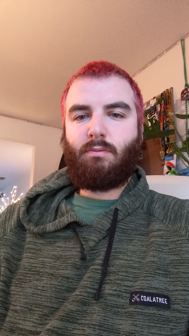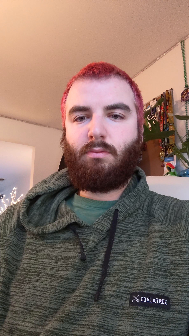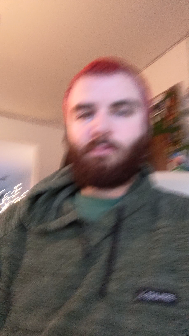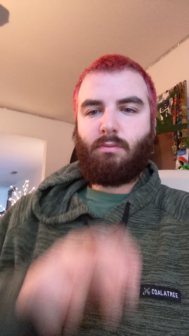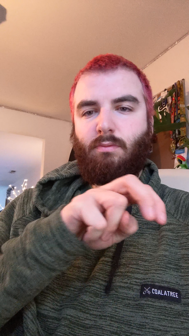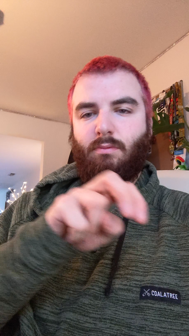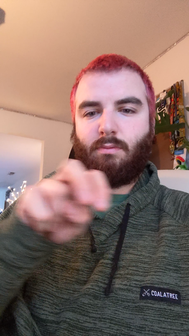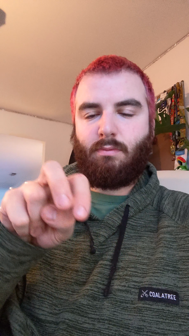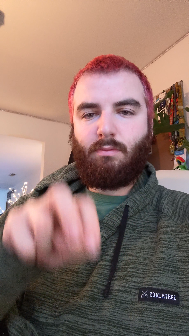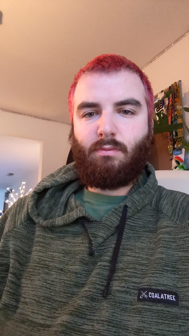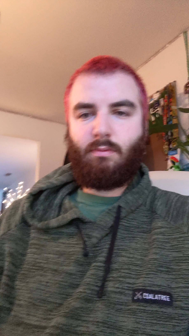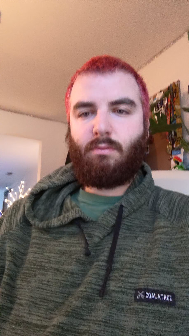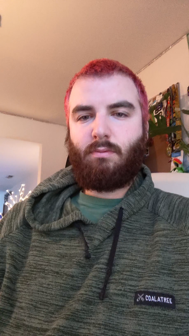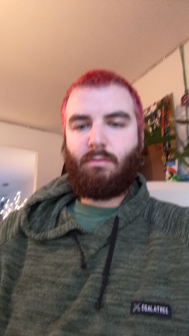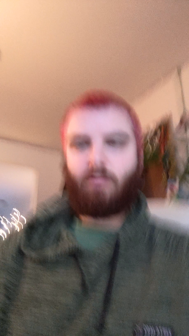couch